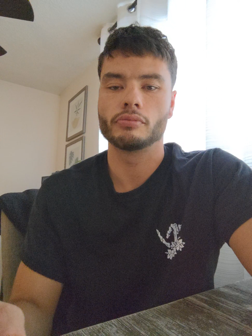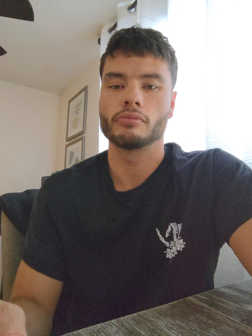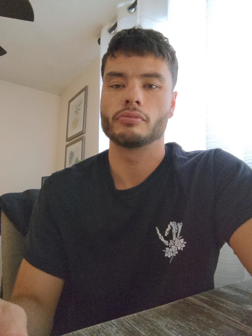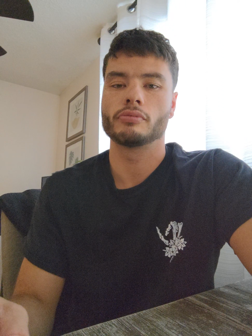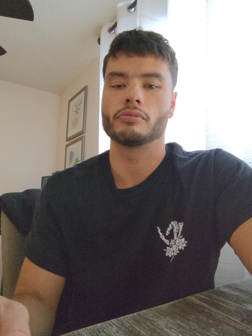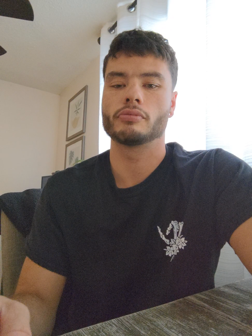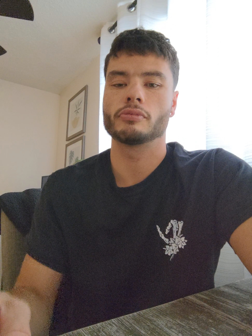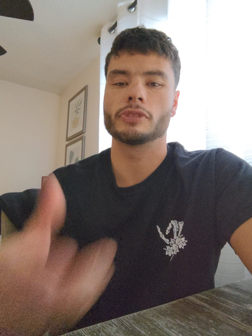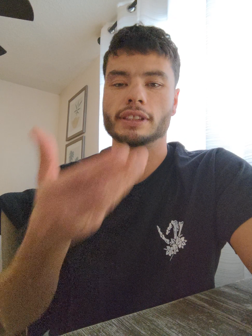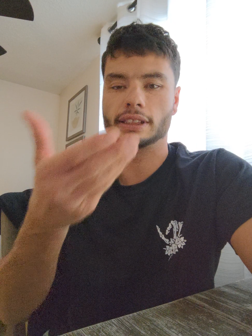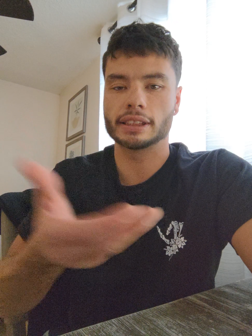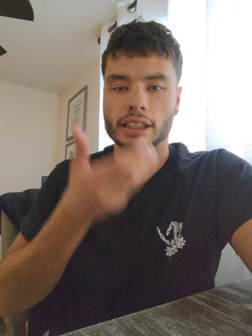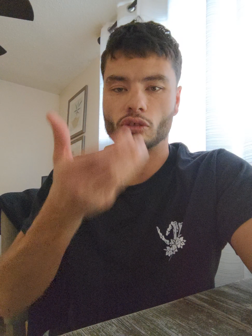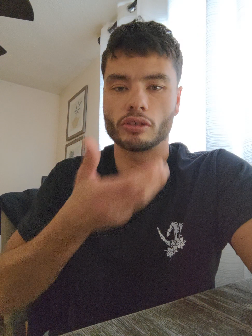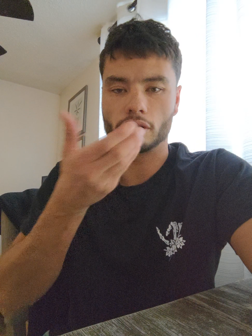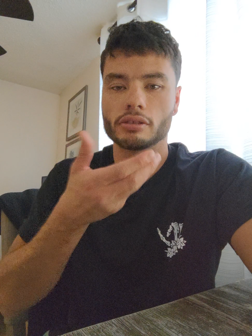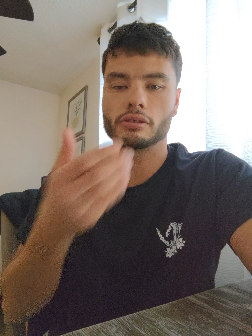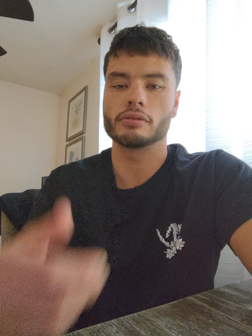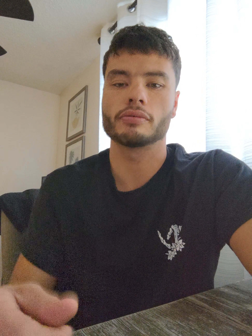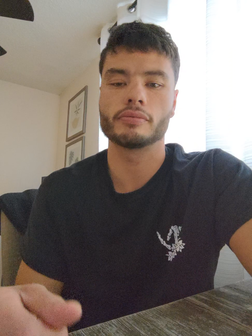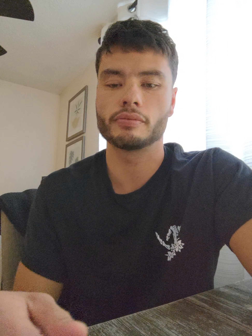cereal